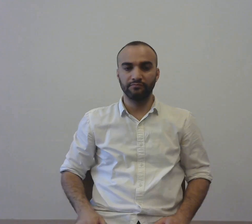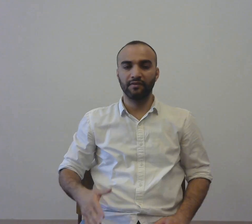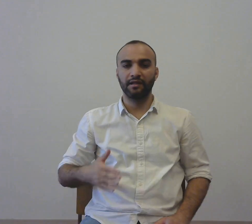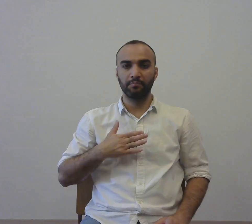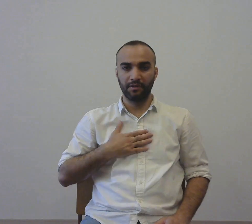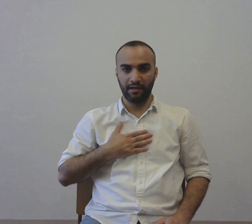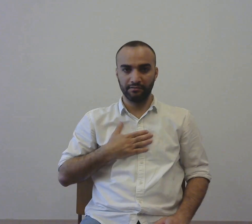mən